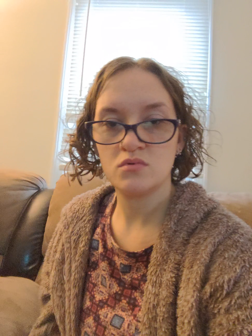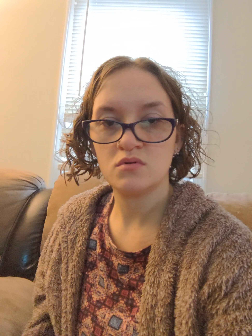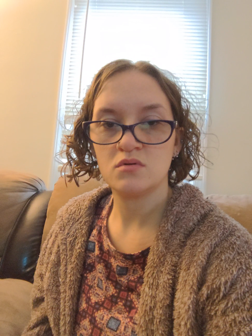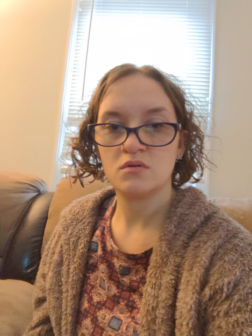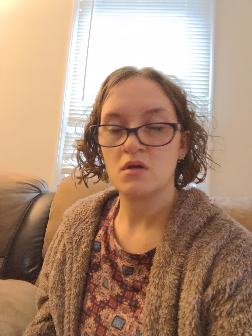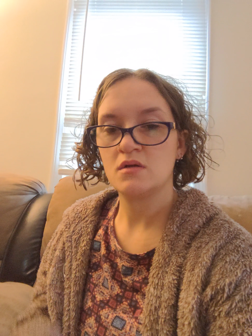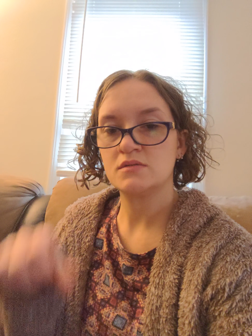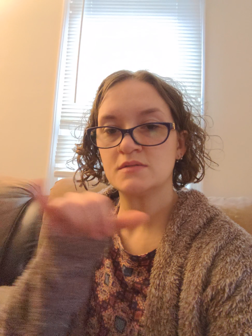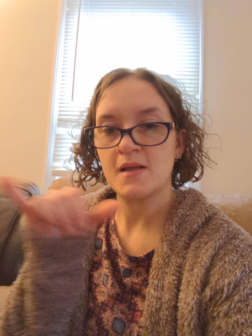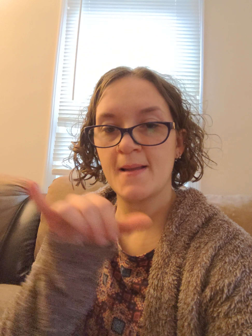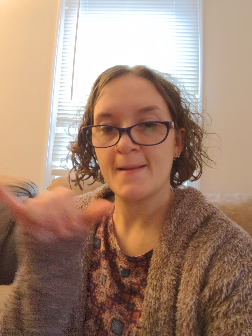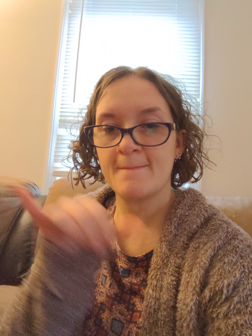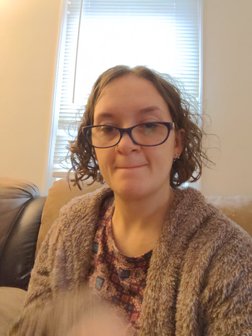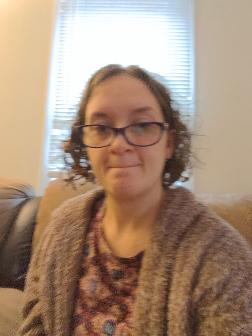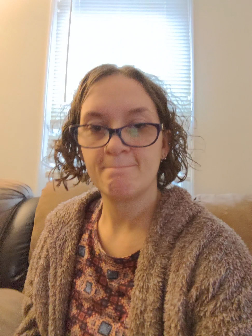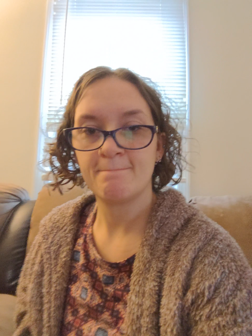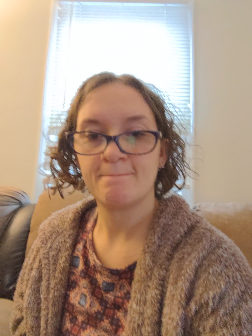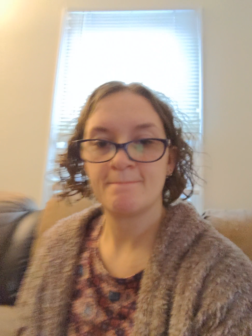same